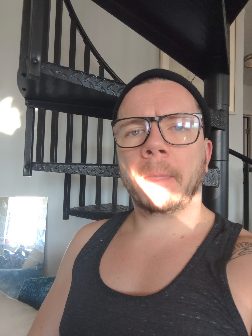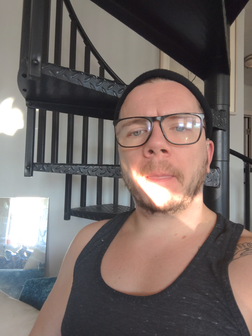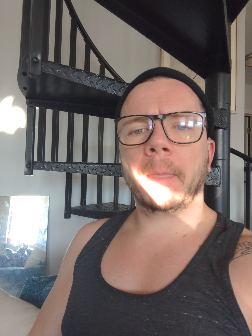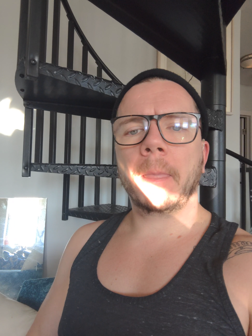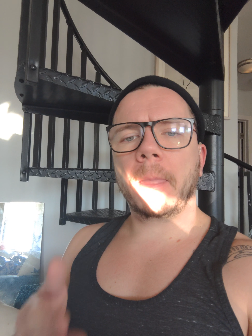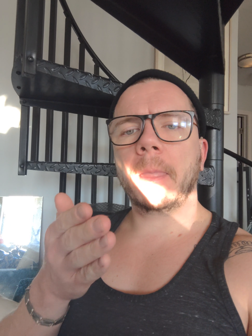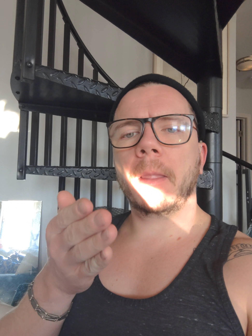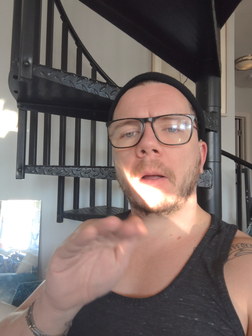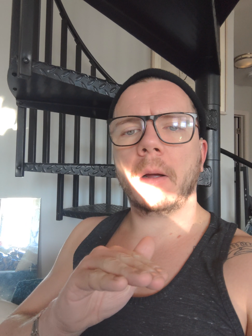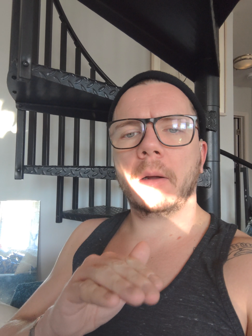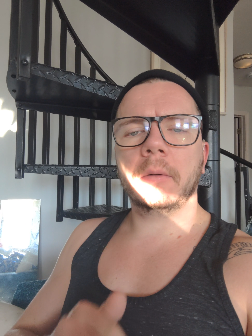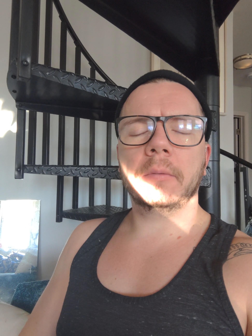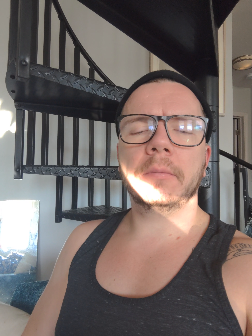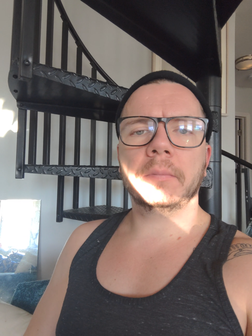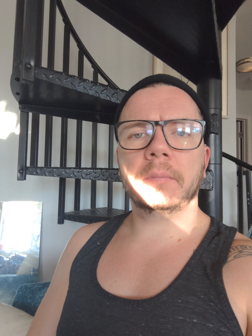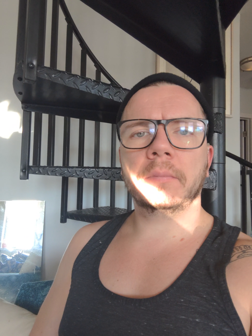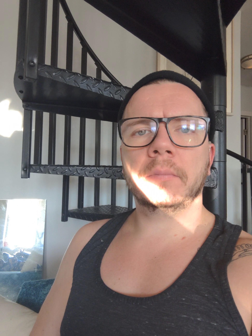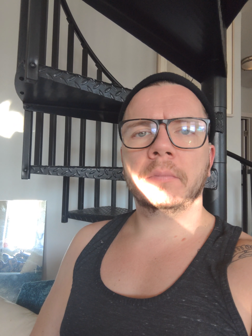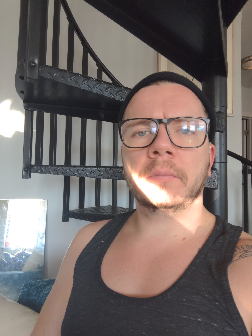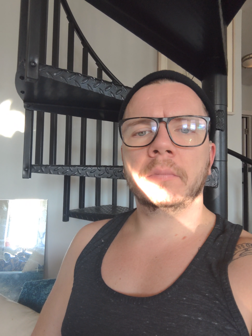on